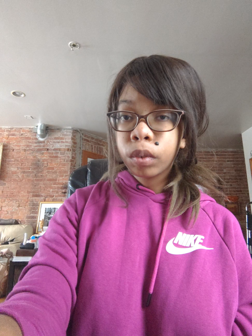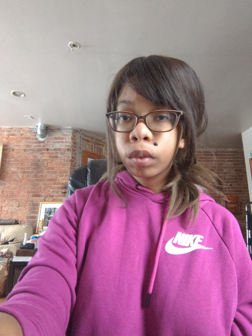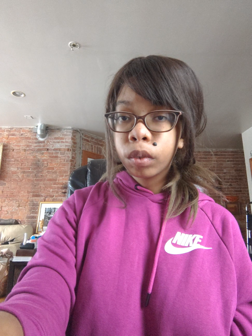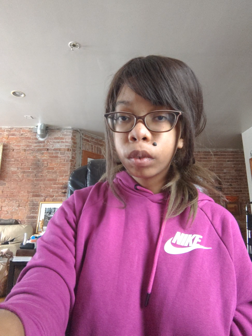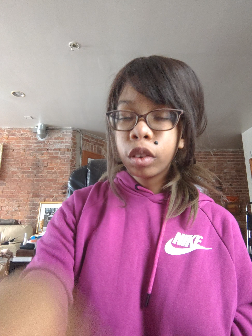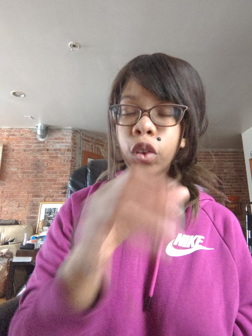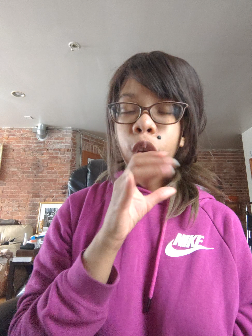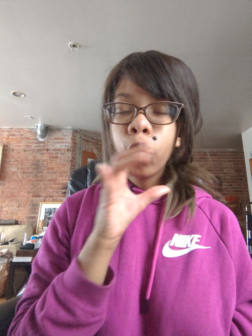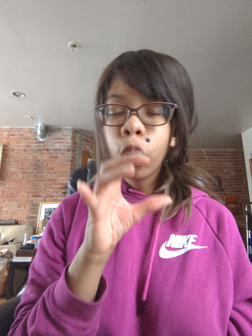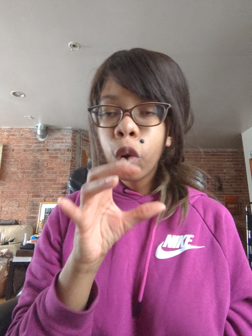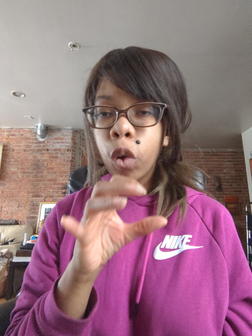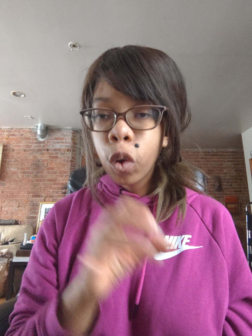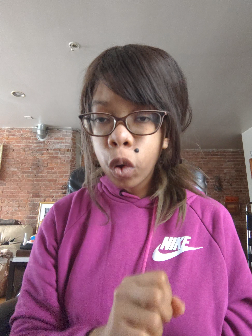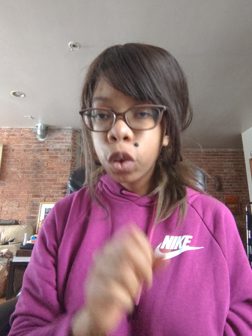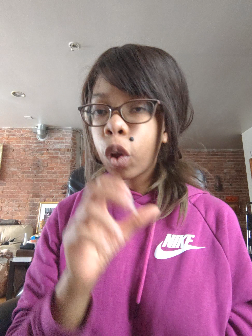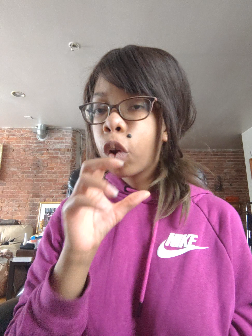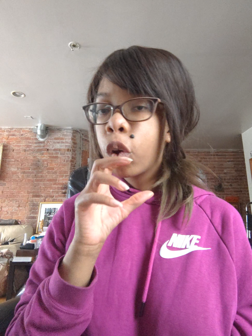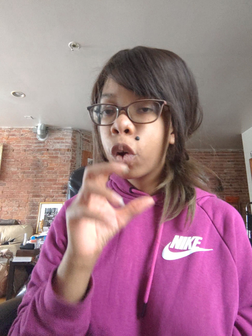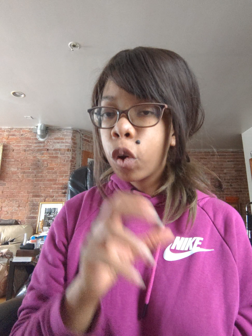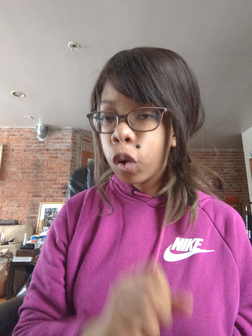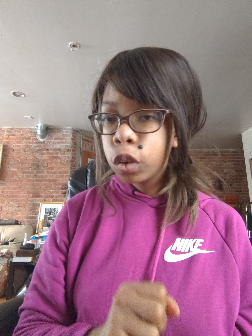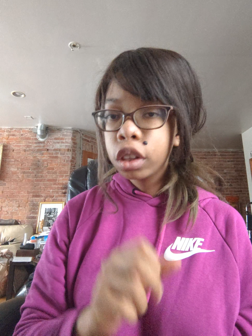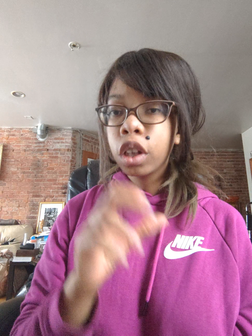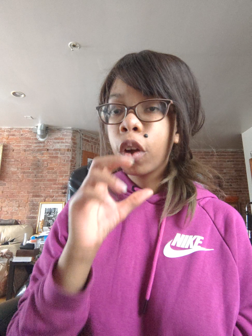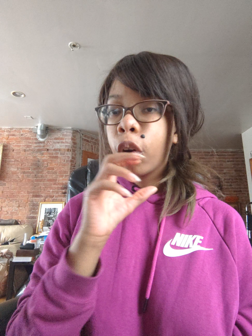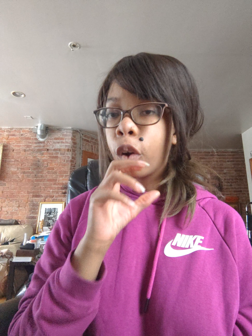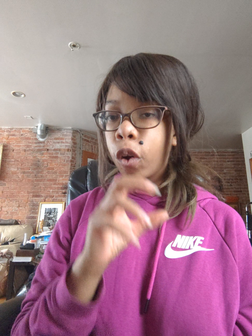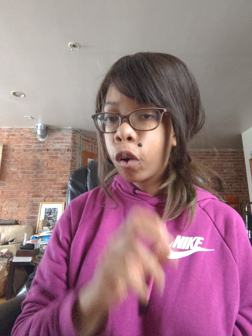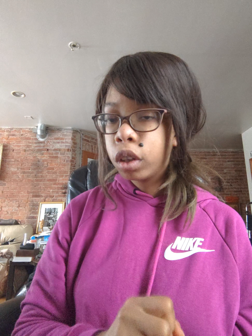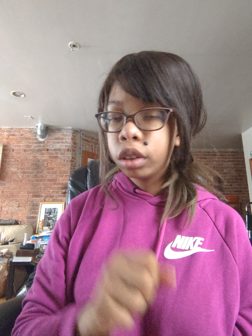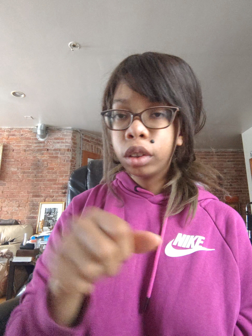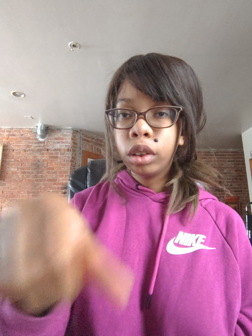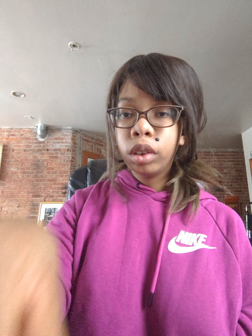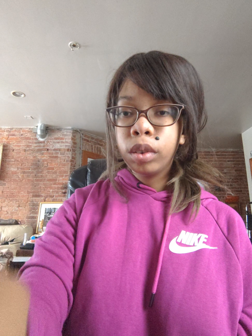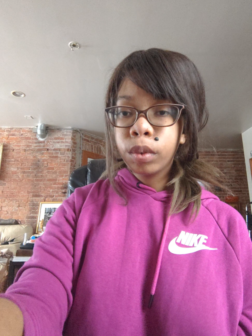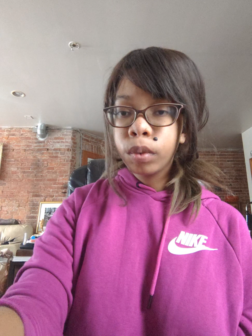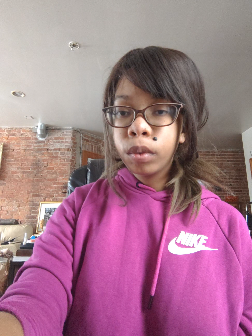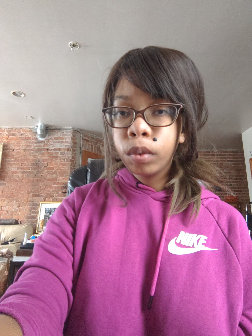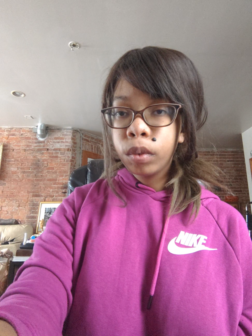old